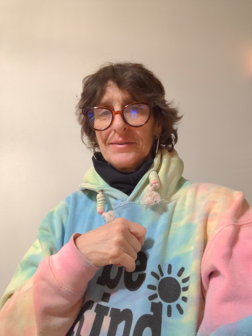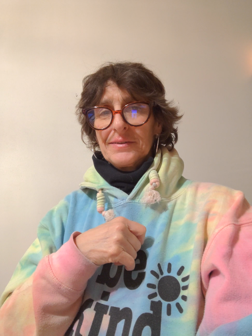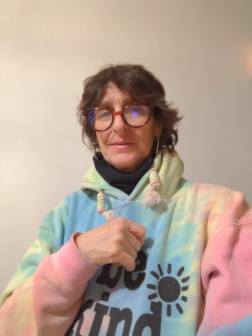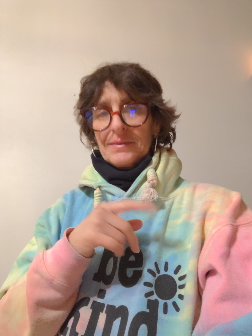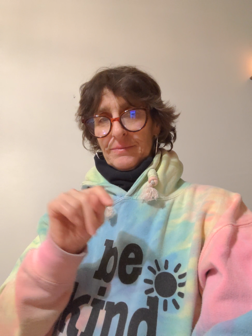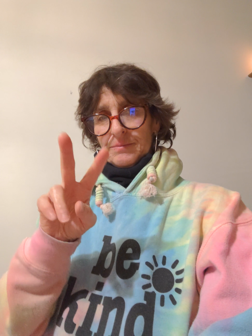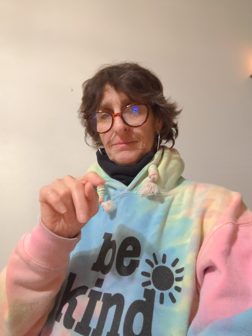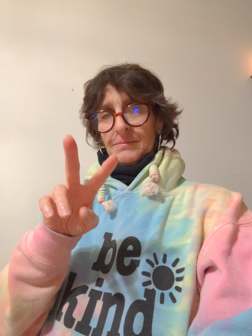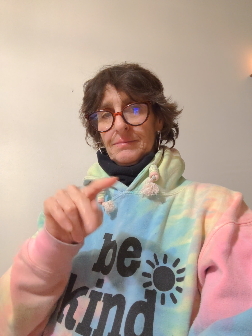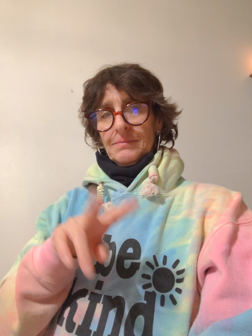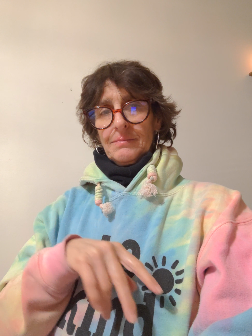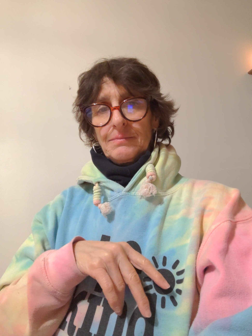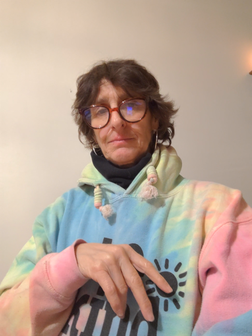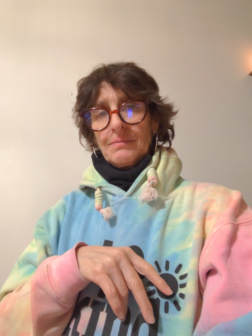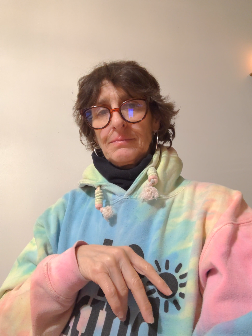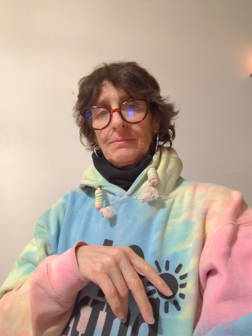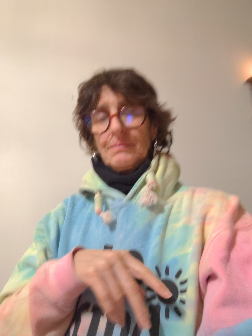TV